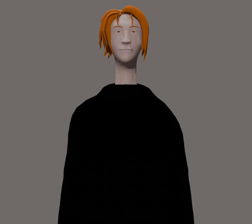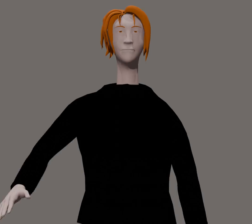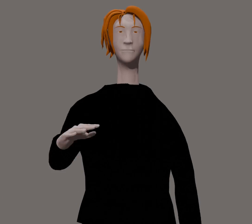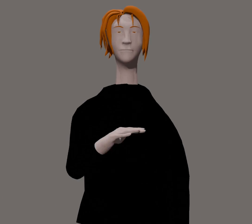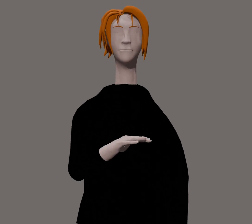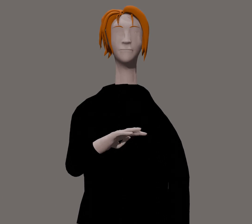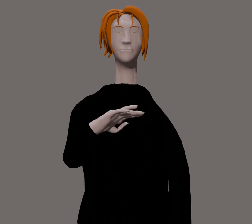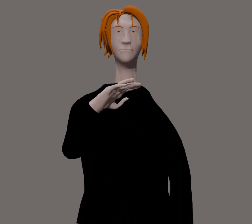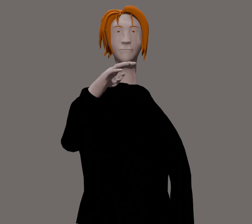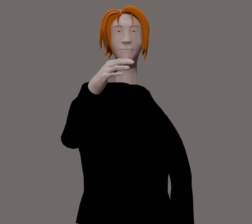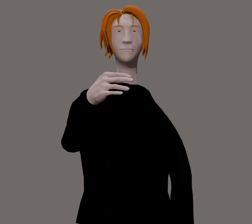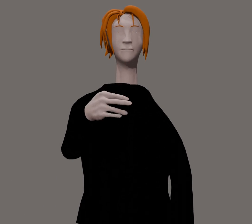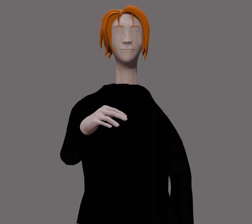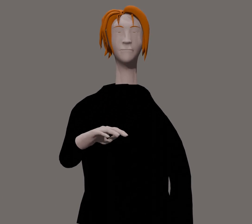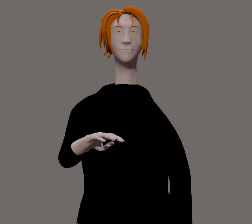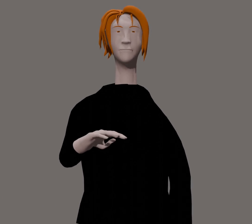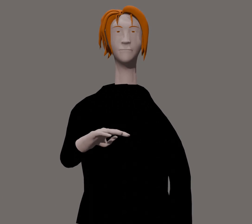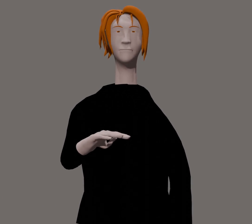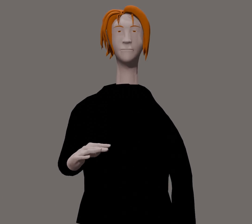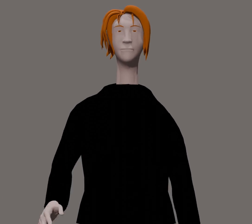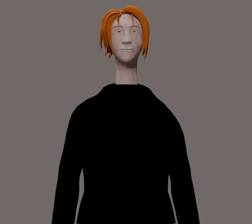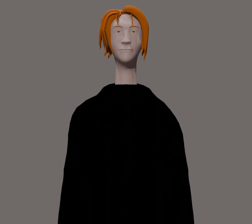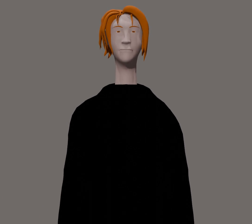Bump in the Road